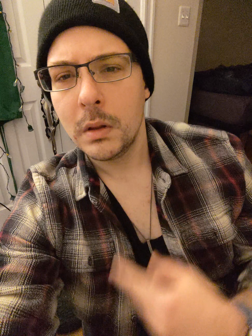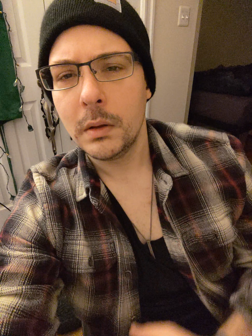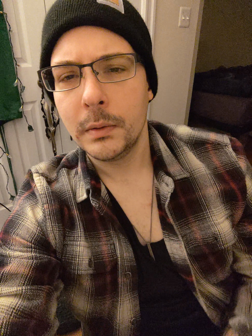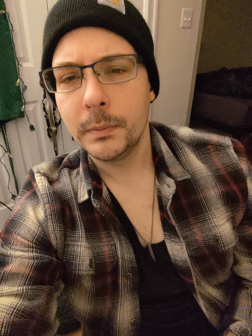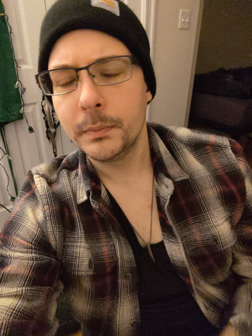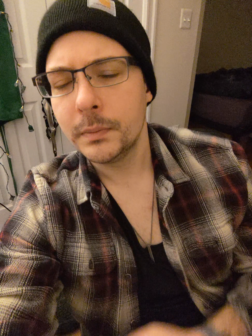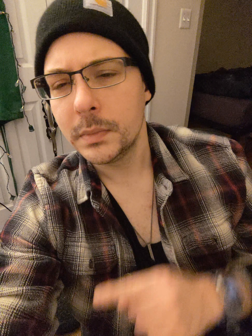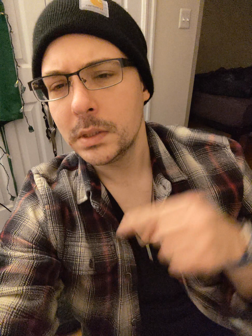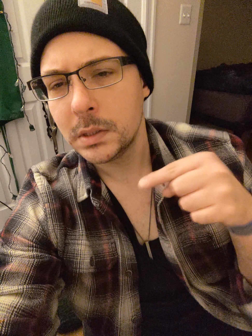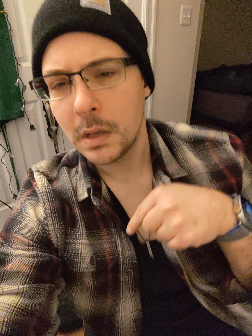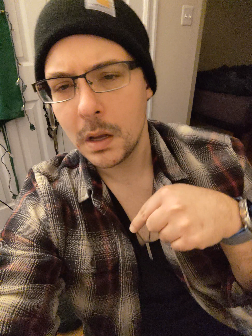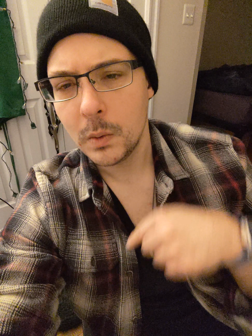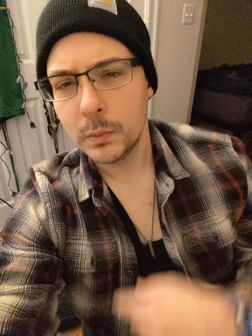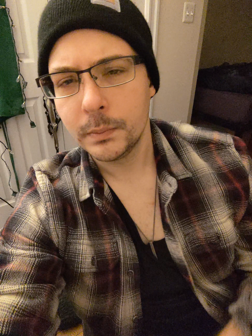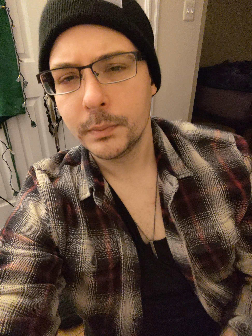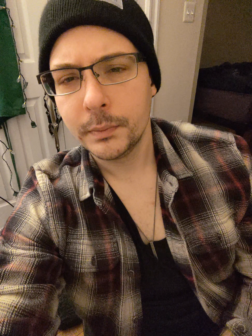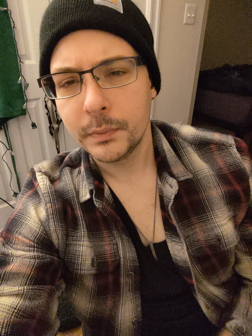down